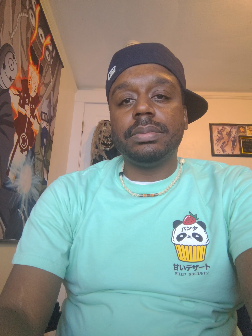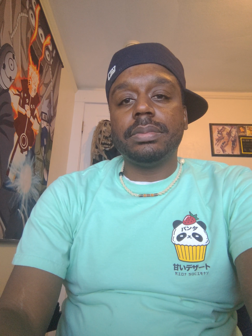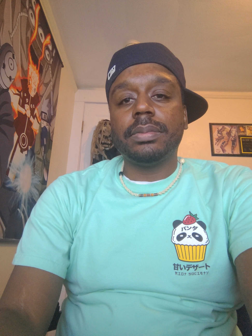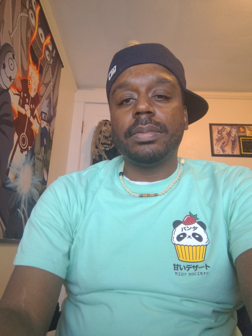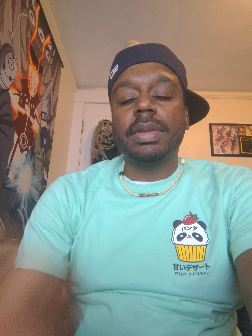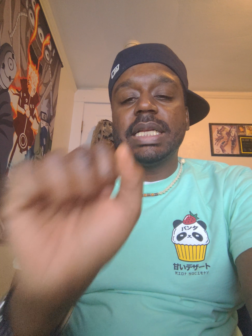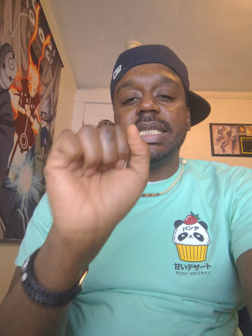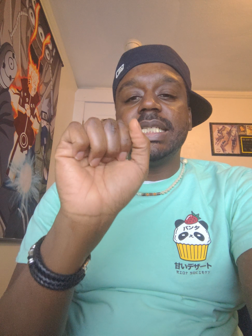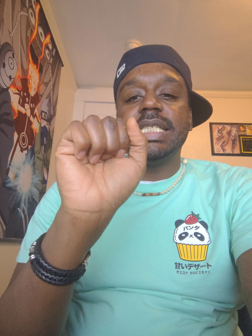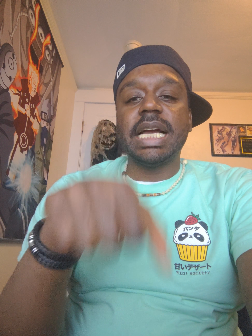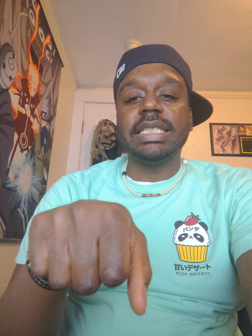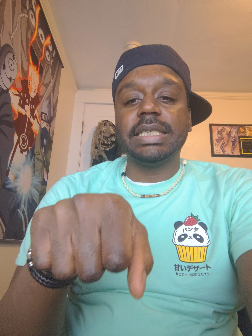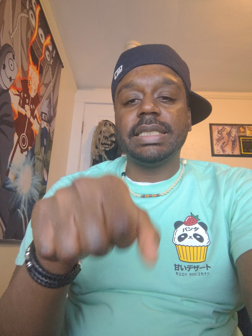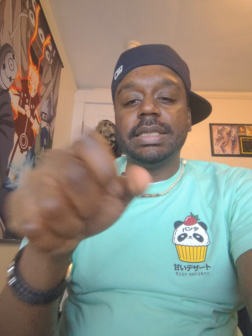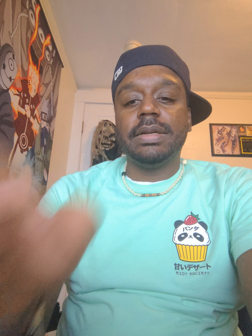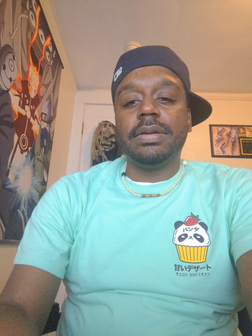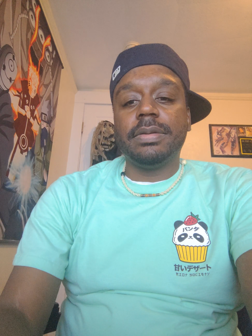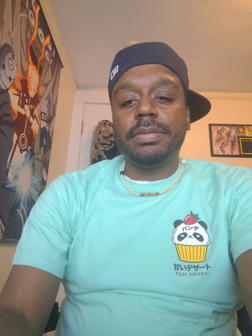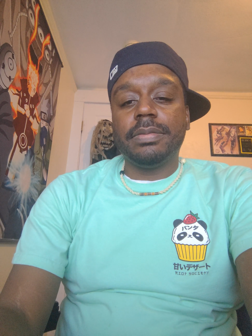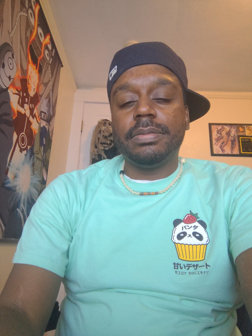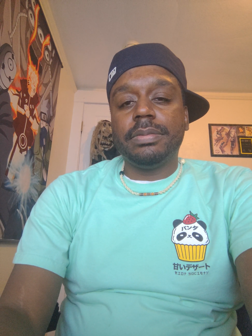yes